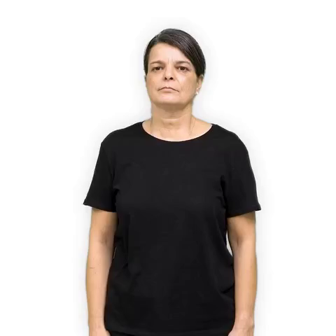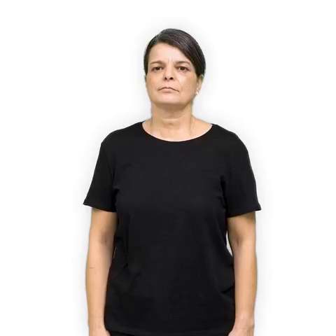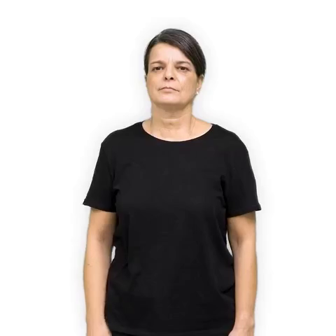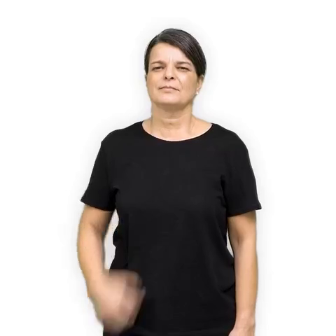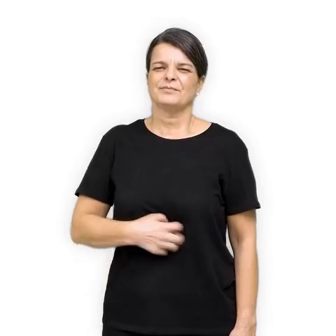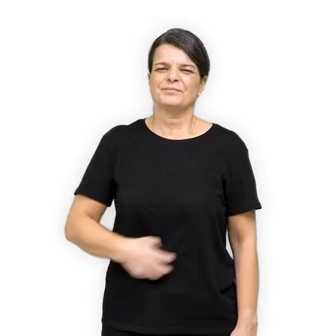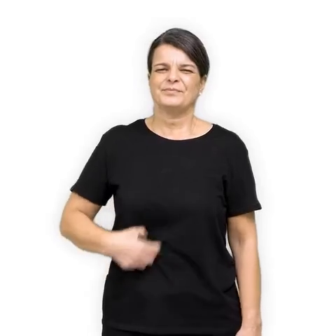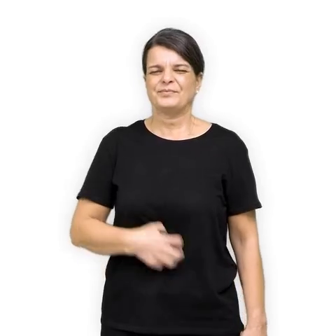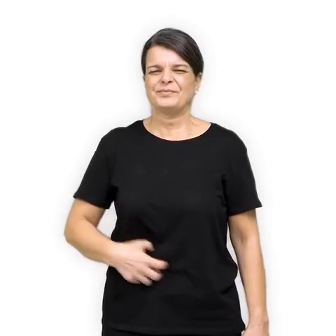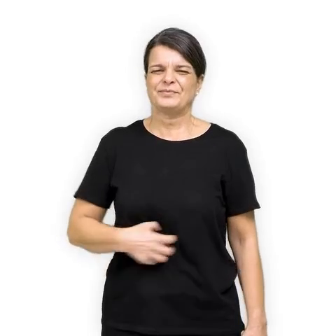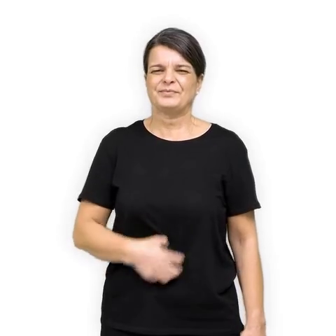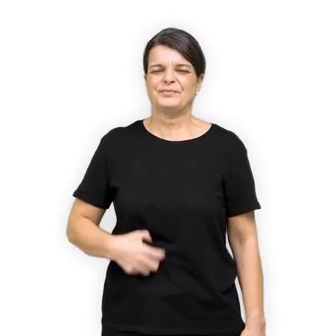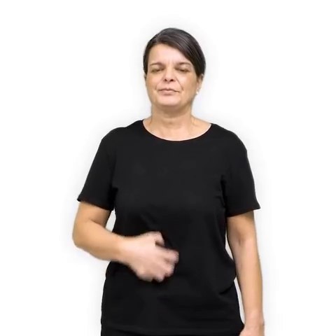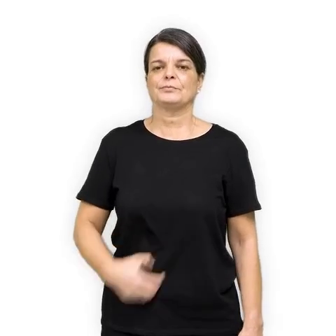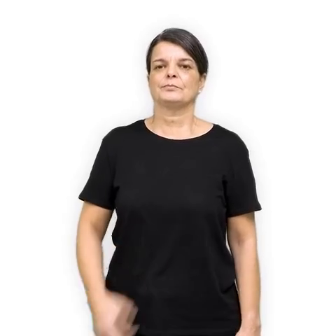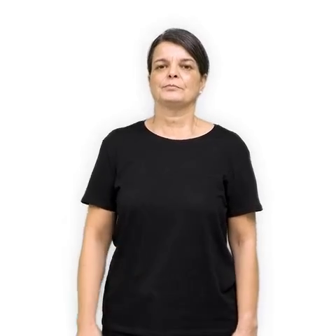ardor